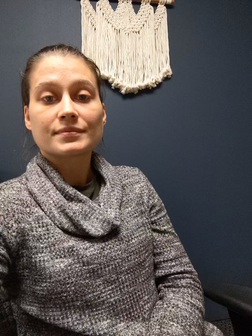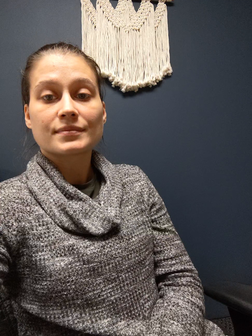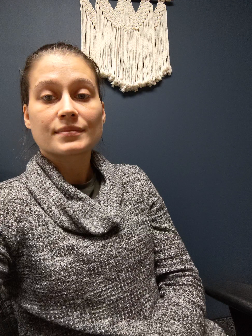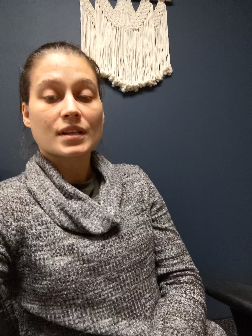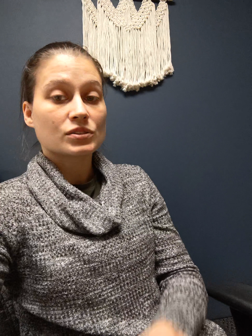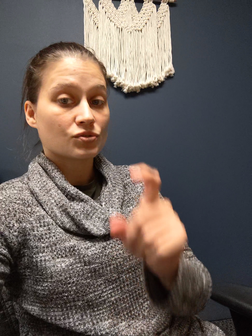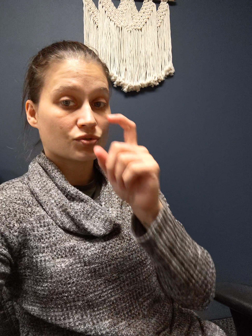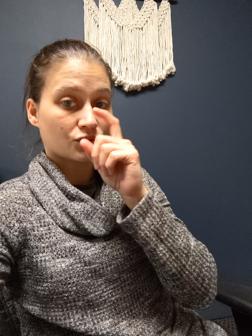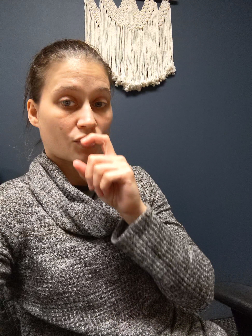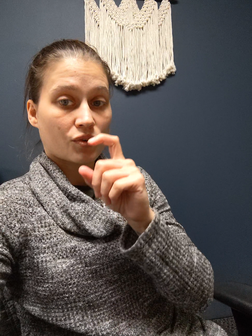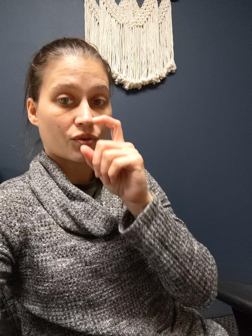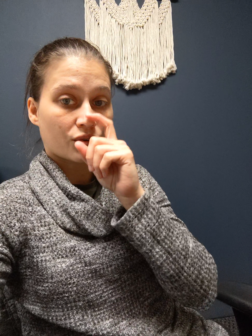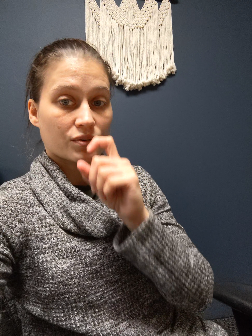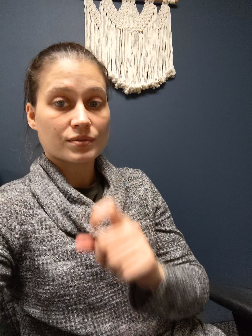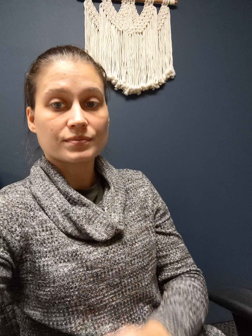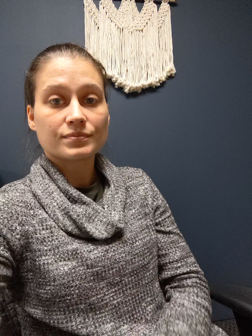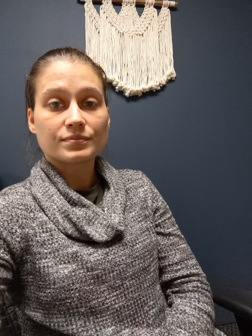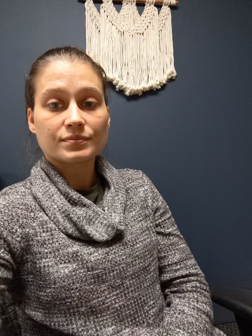doll